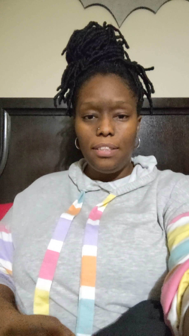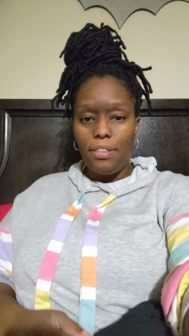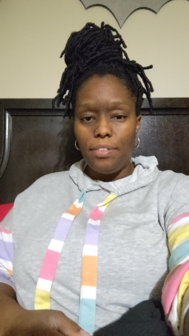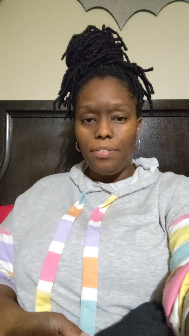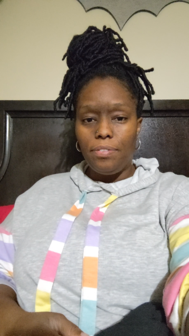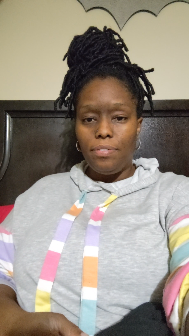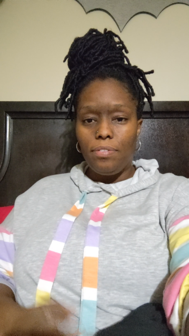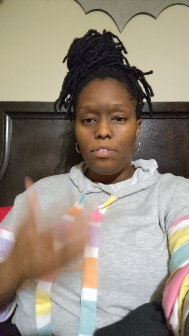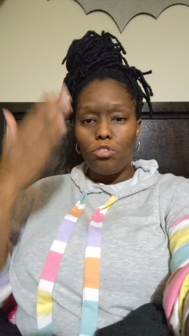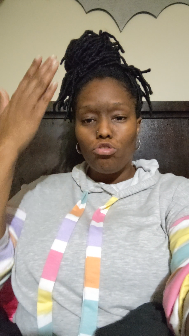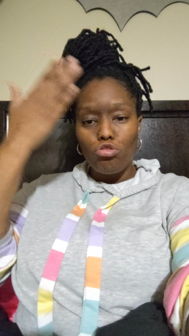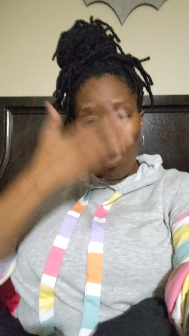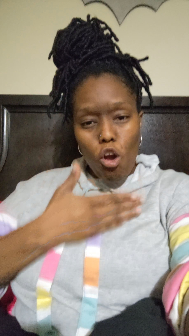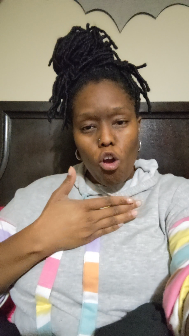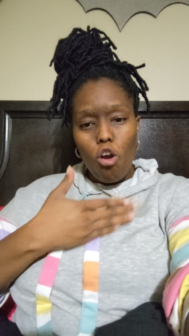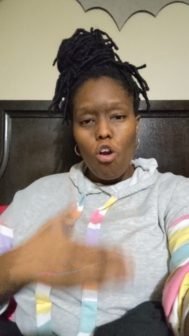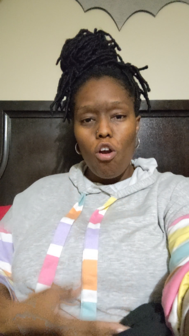dark